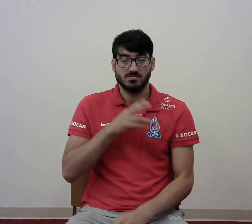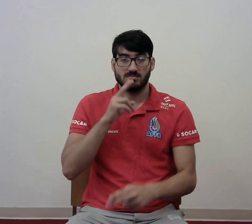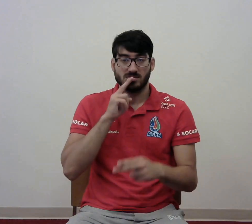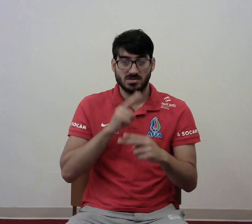bacı